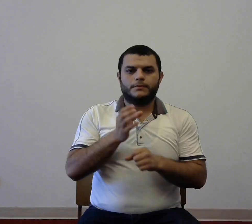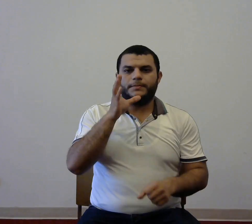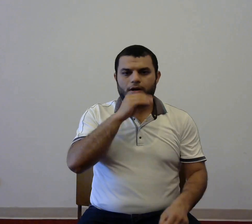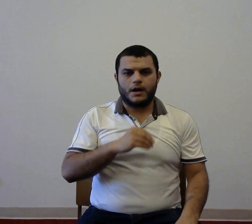bilmək